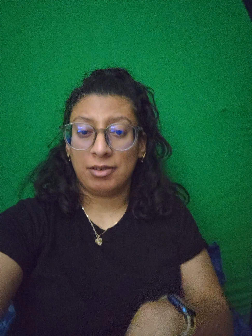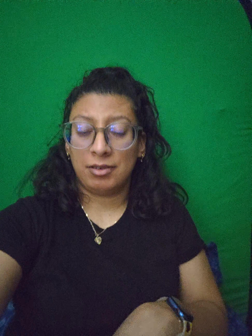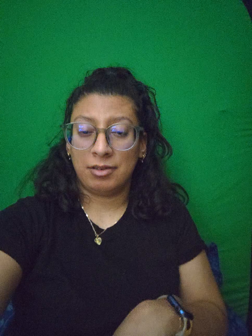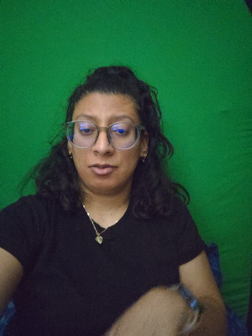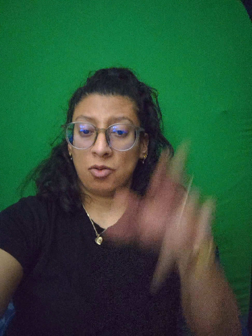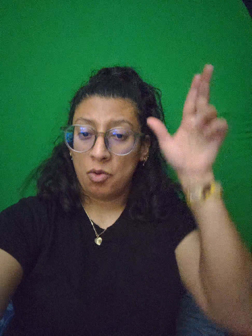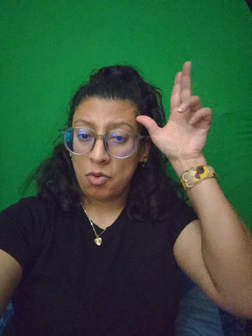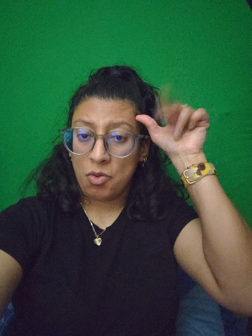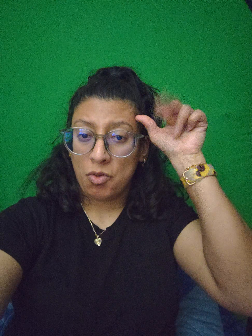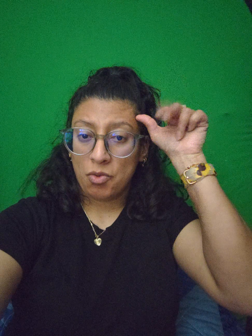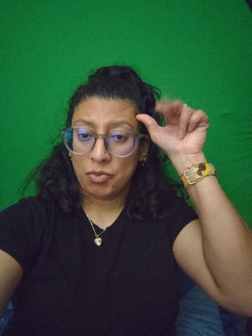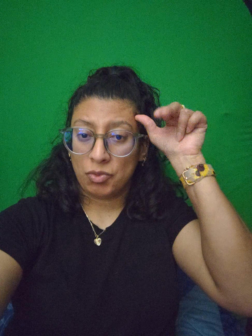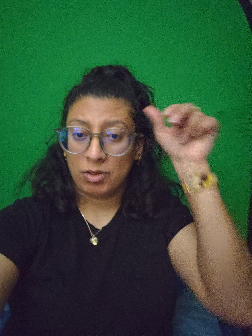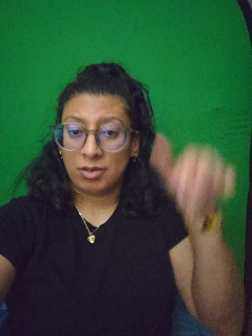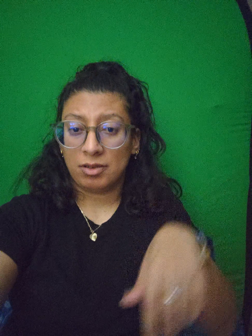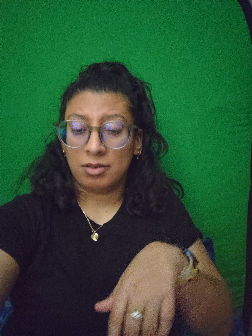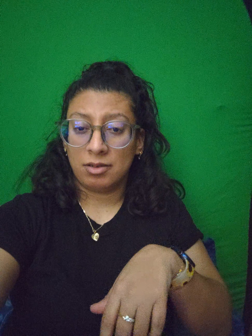horse